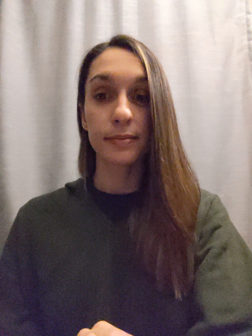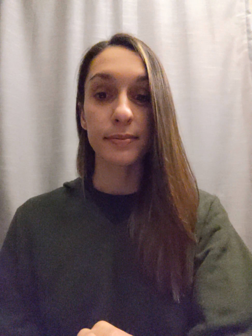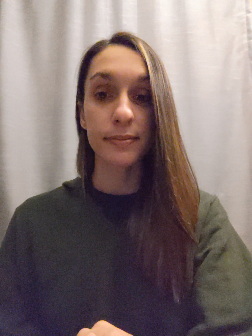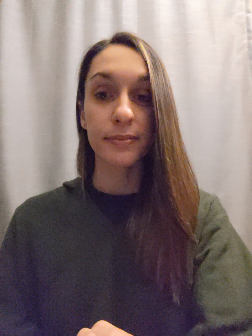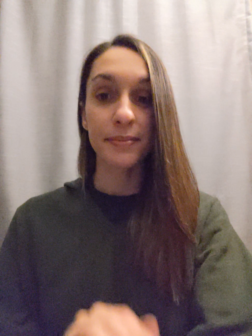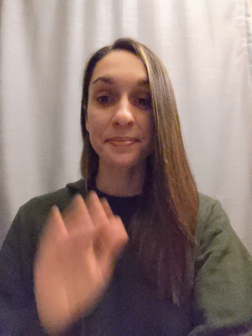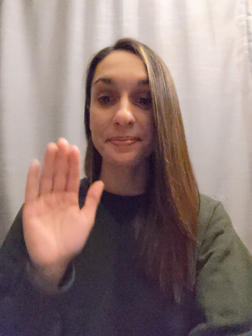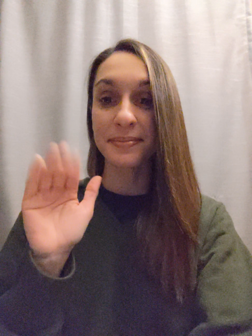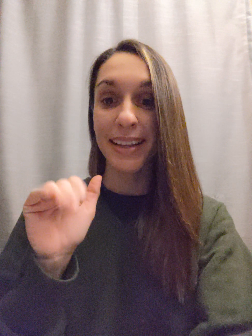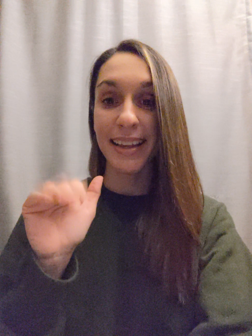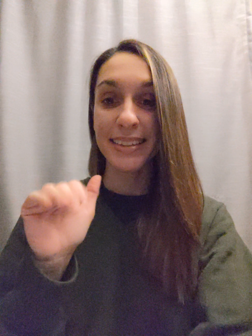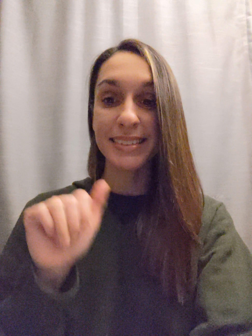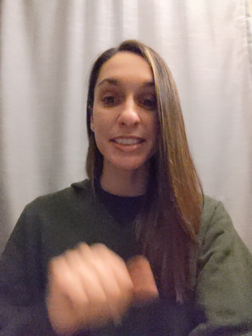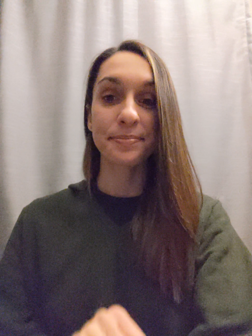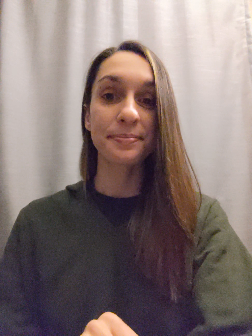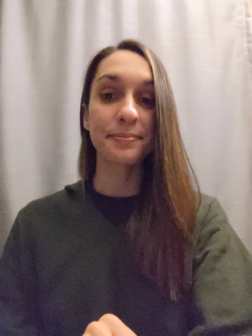bye